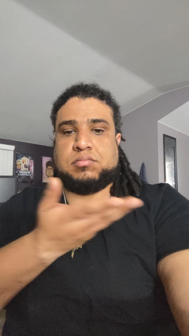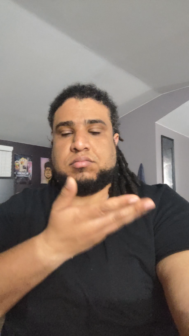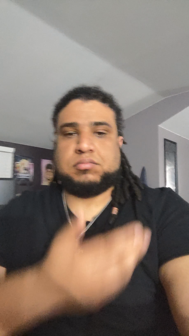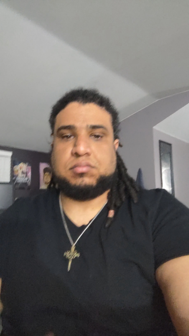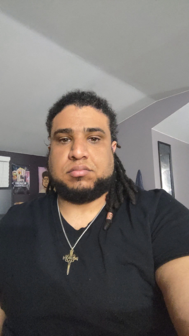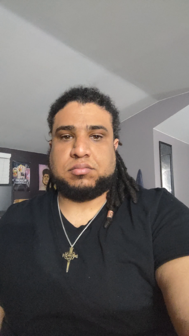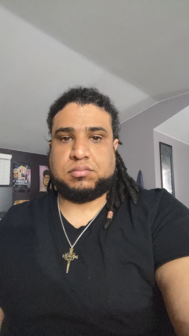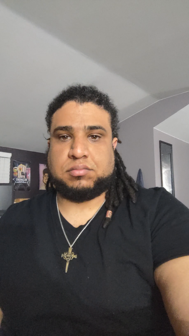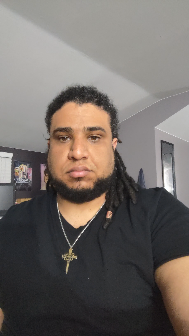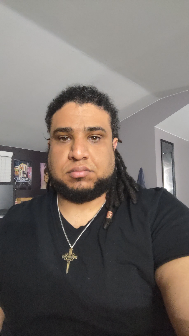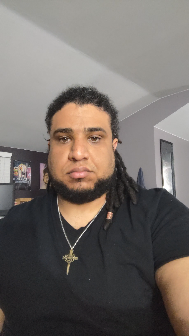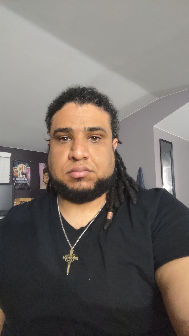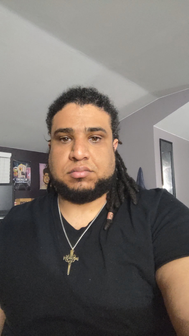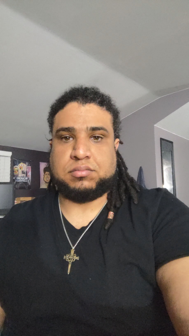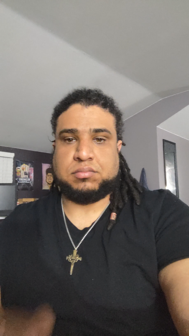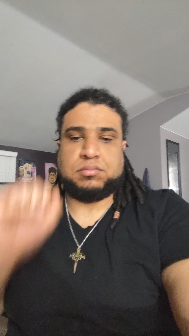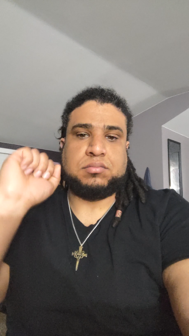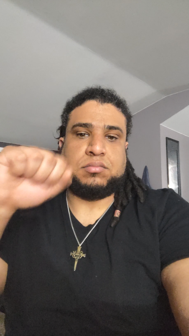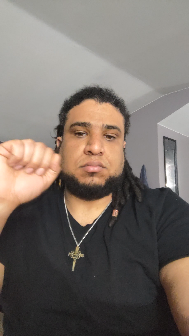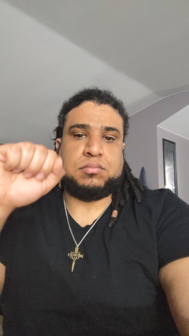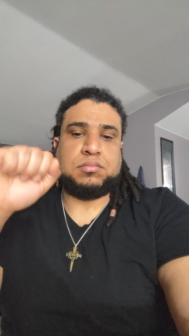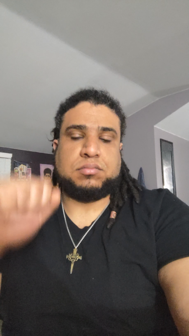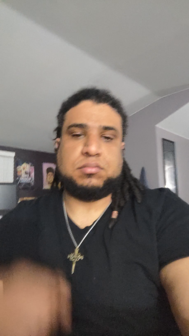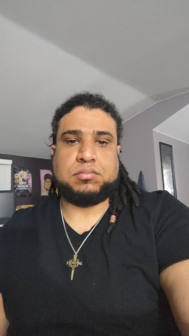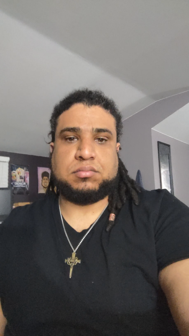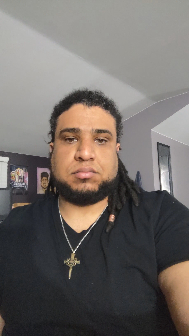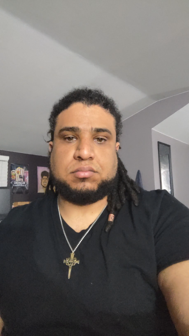knock